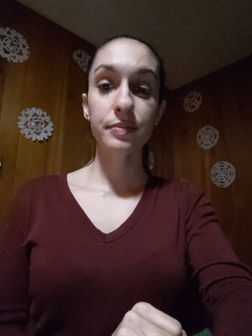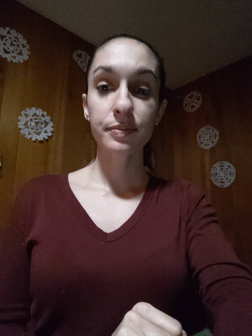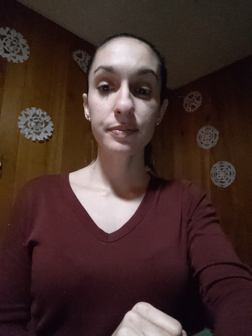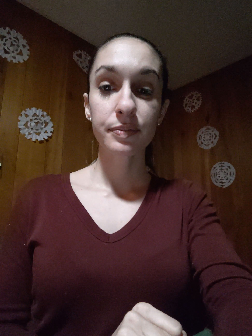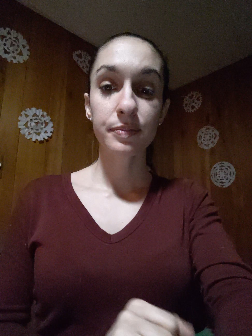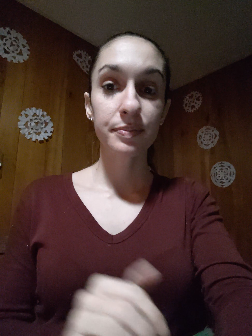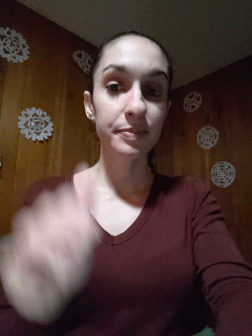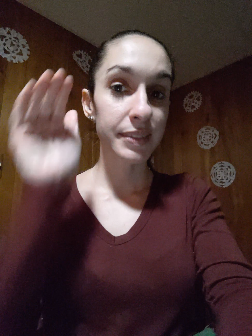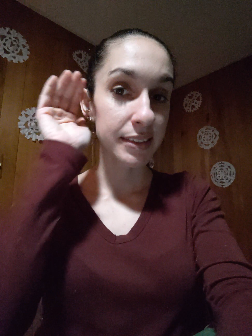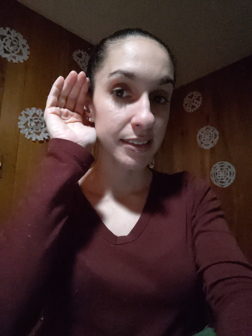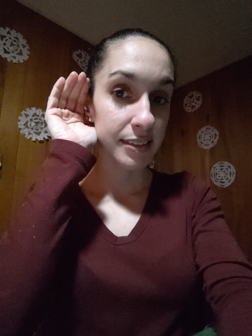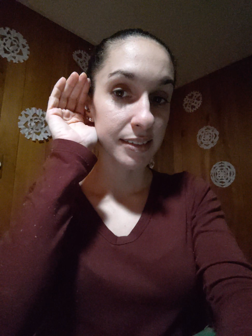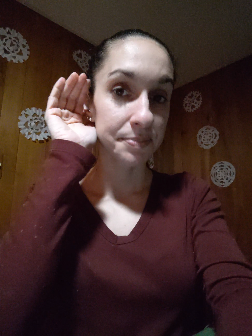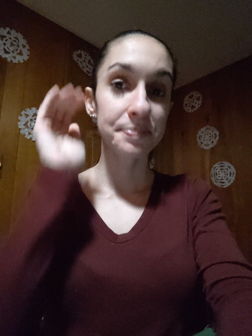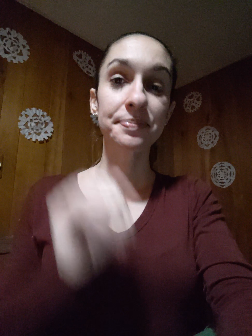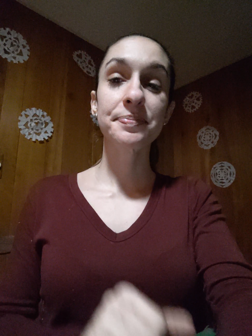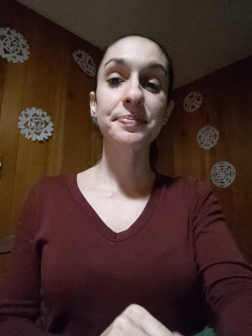listen